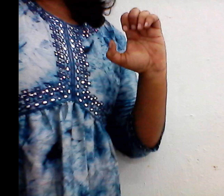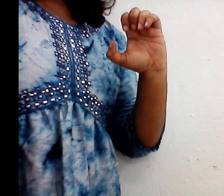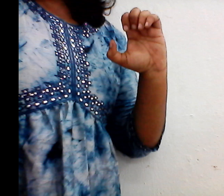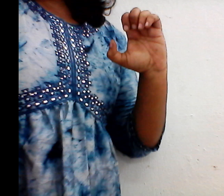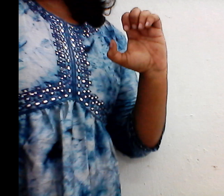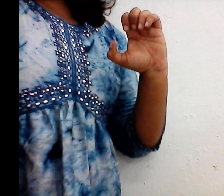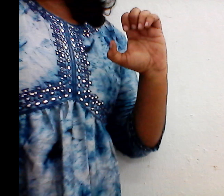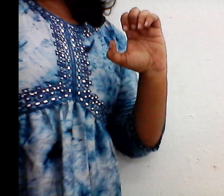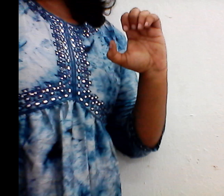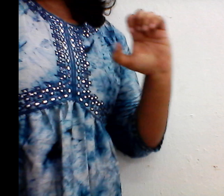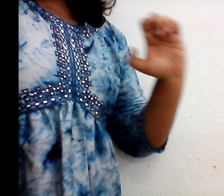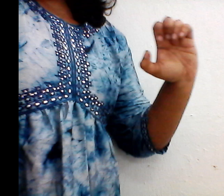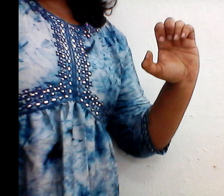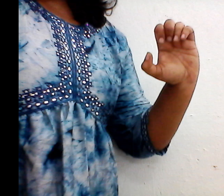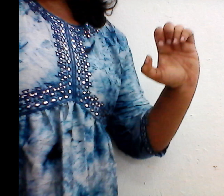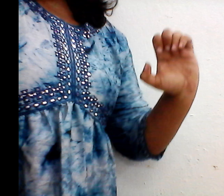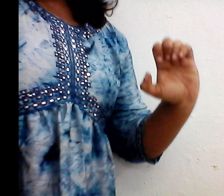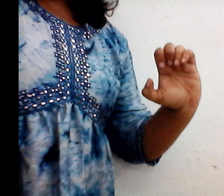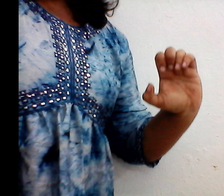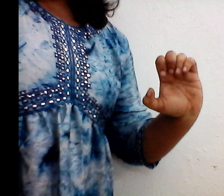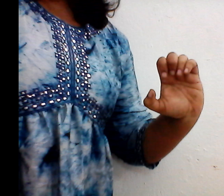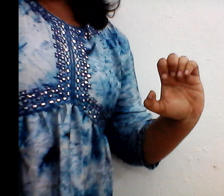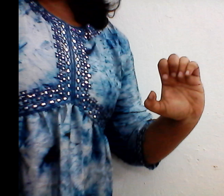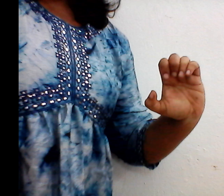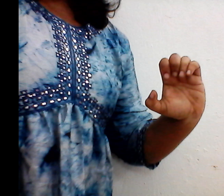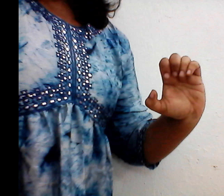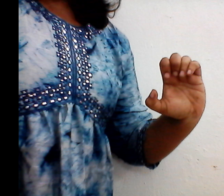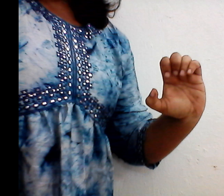ഈ